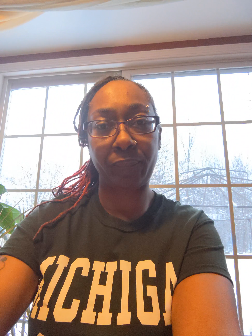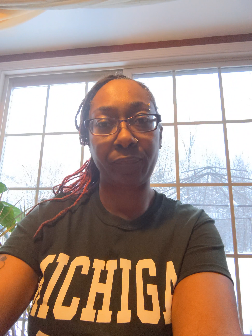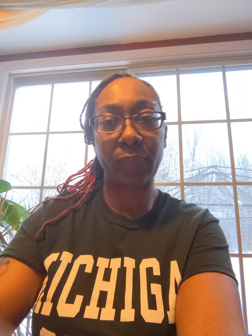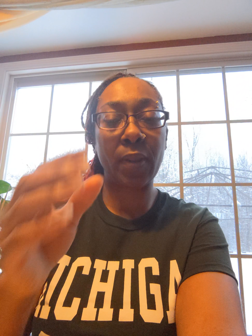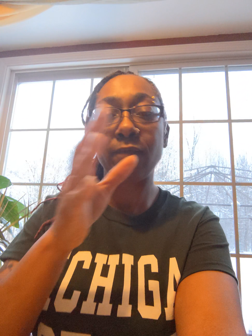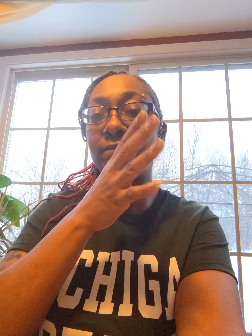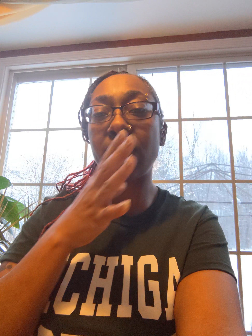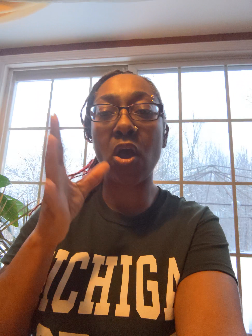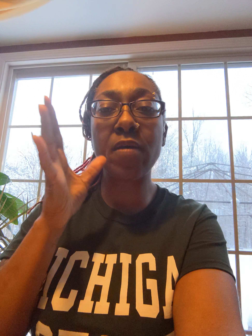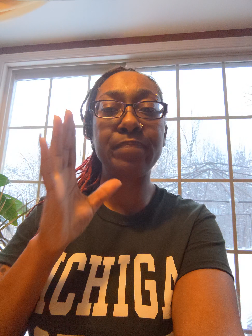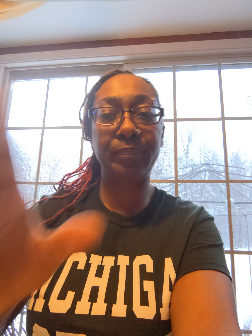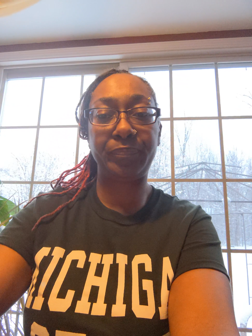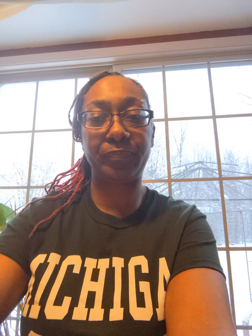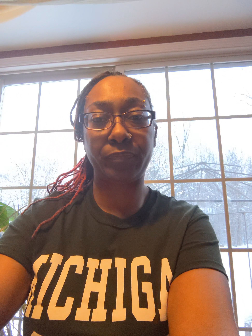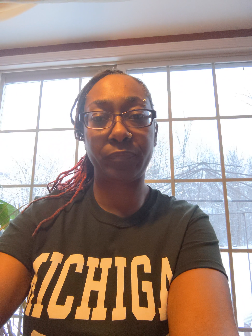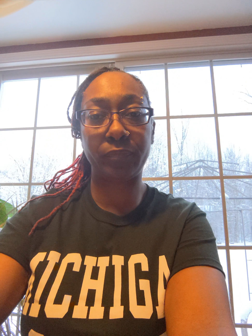farm